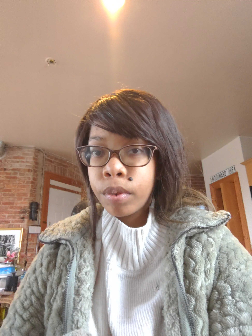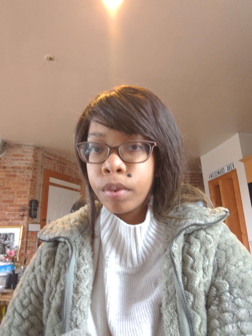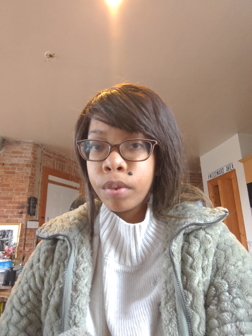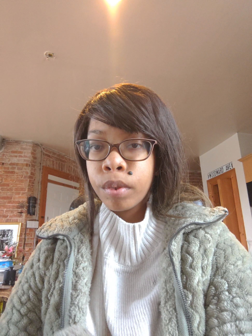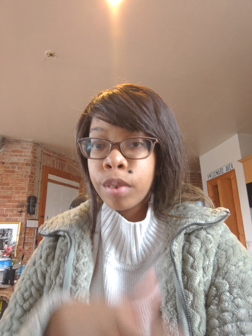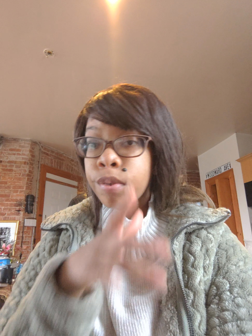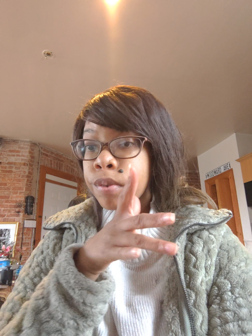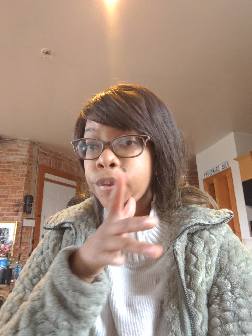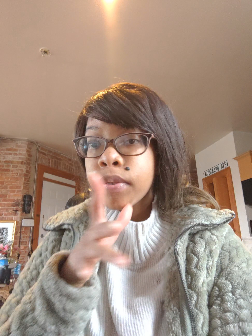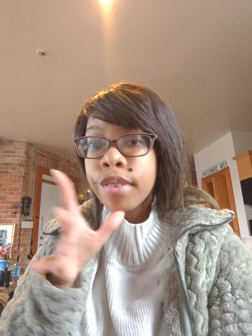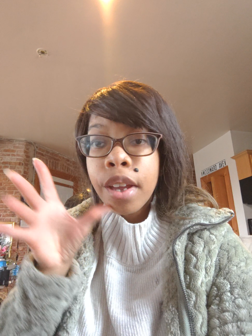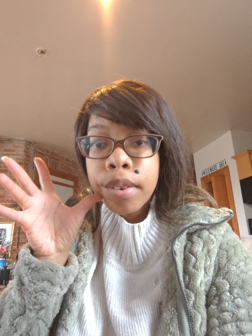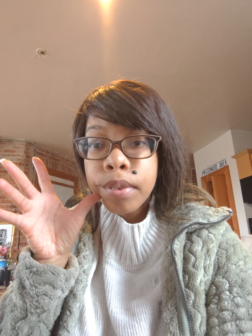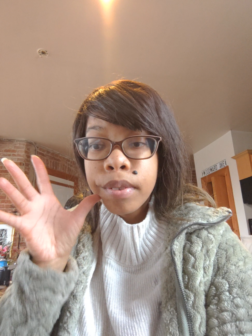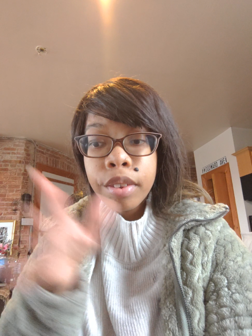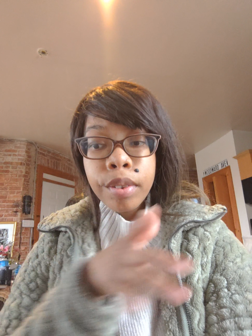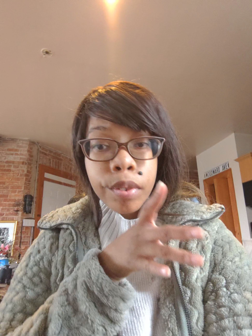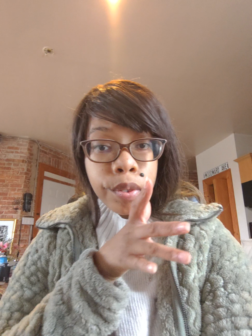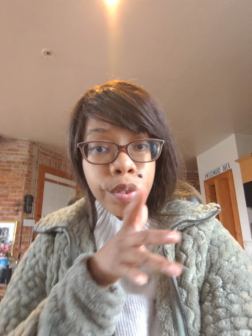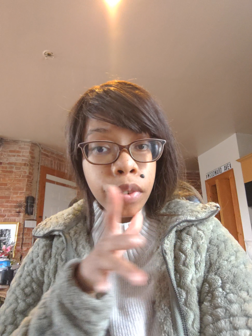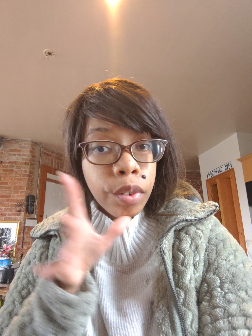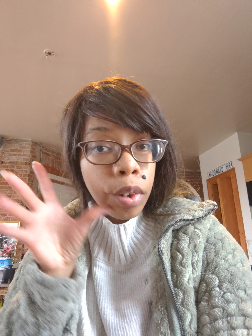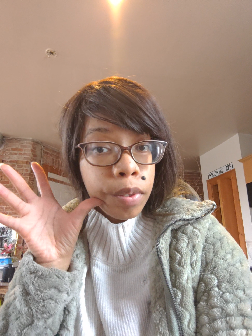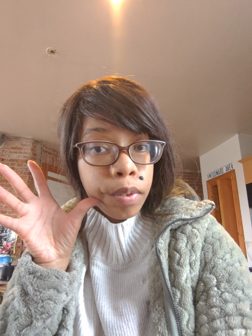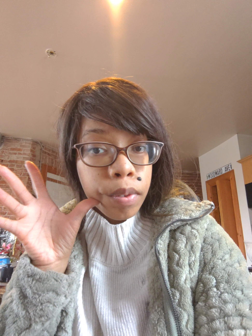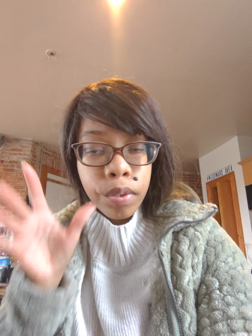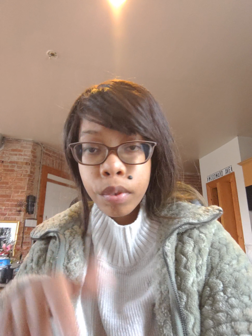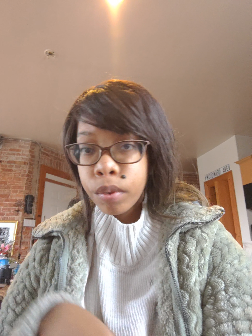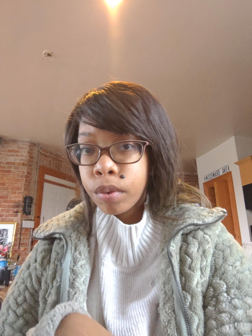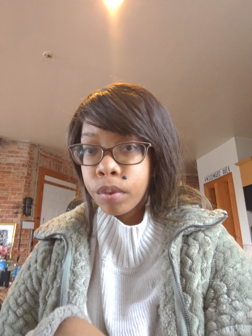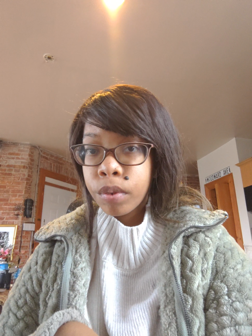farm